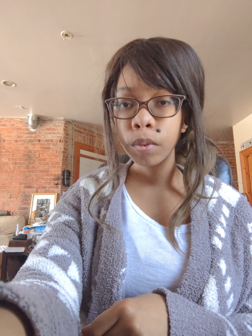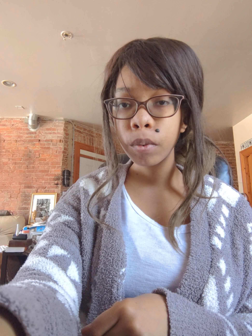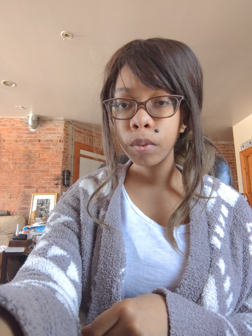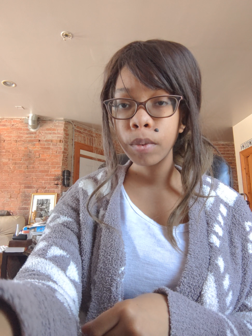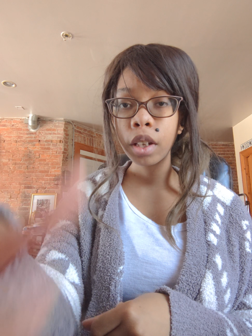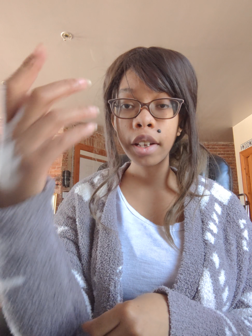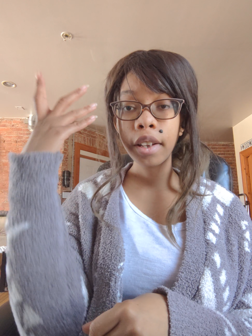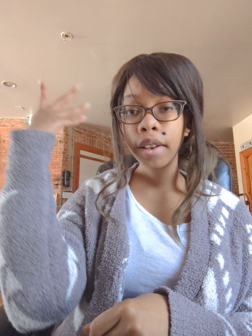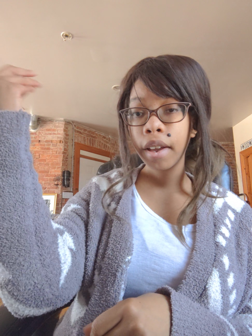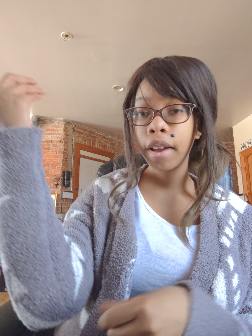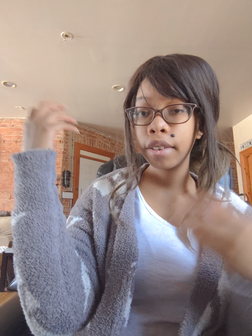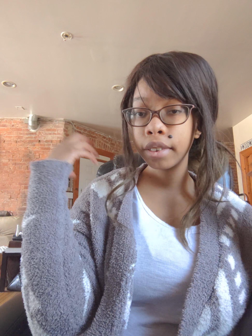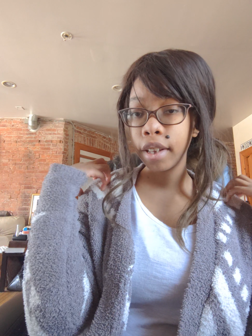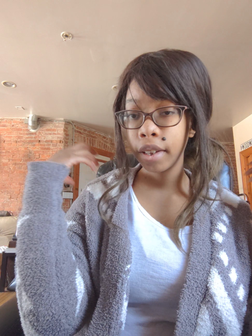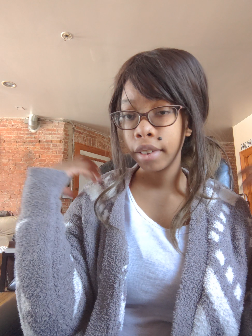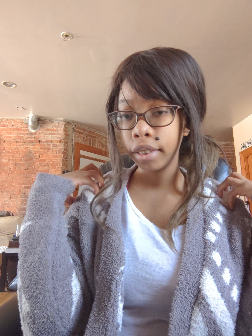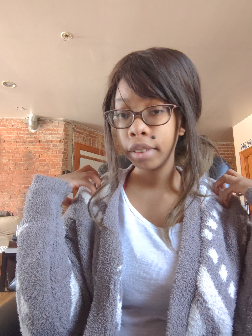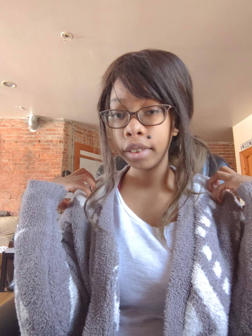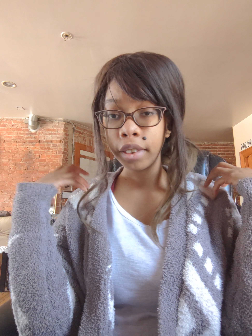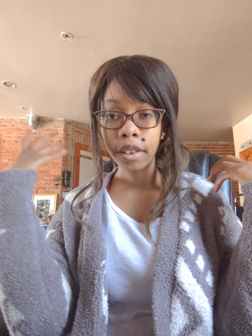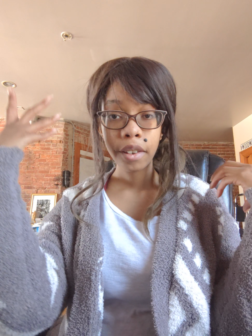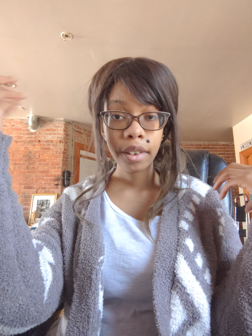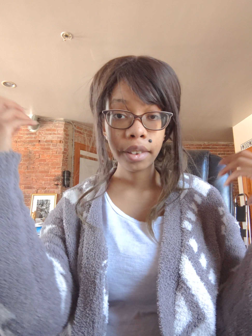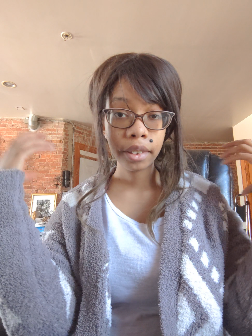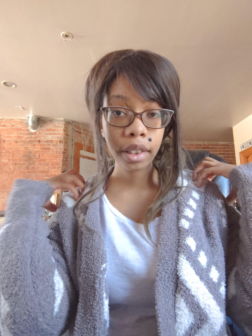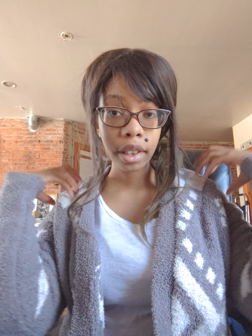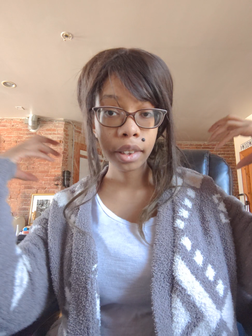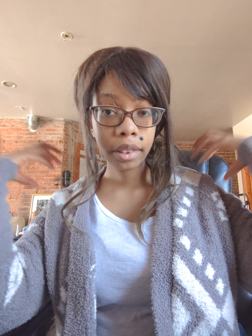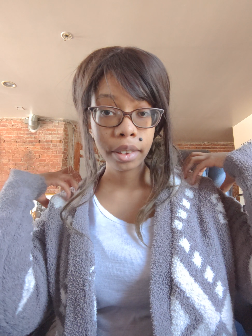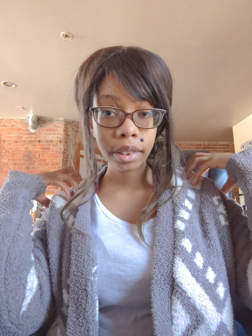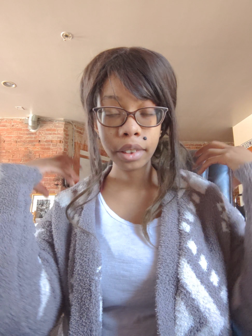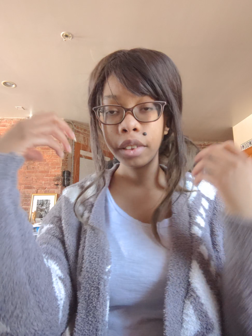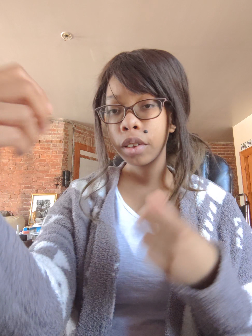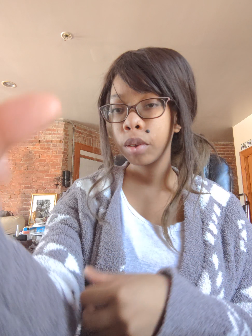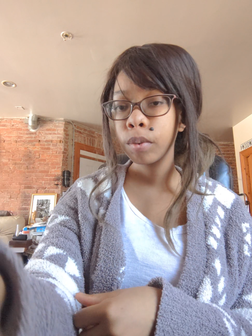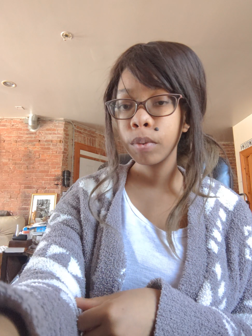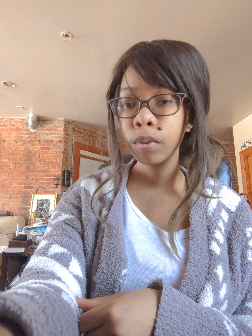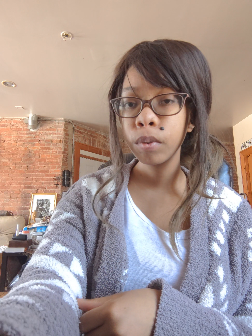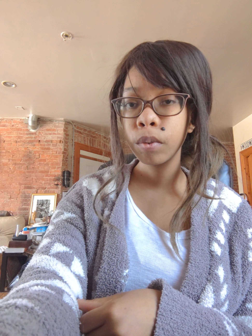outside